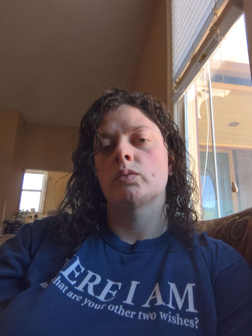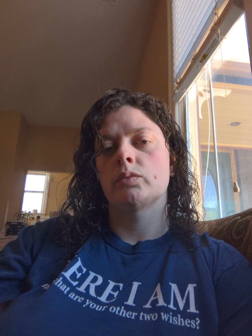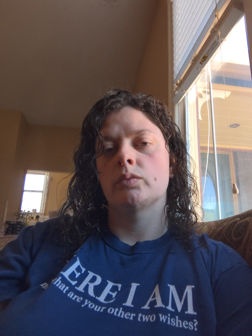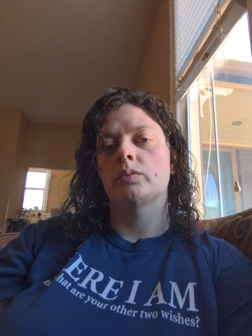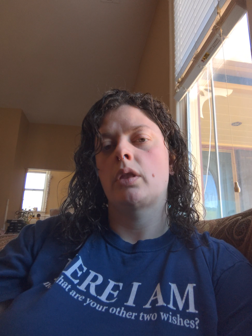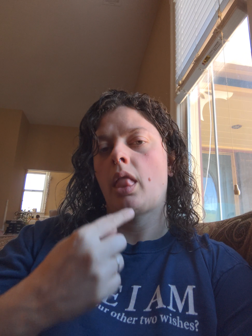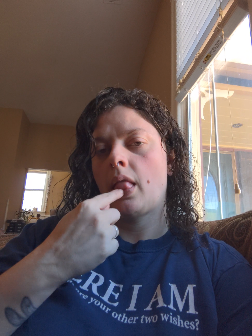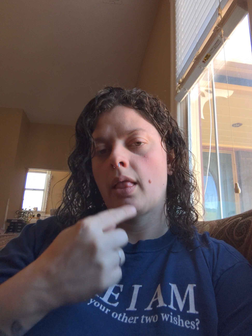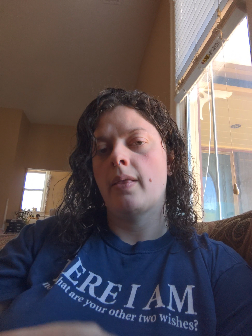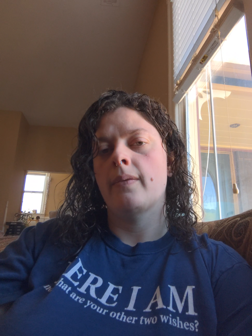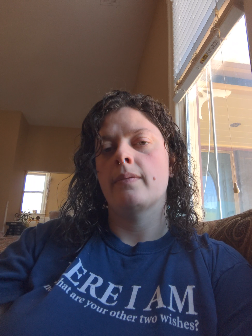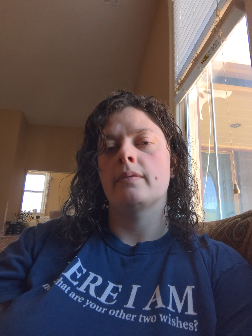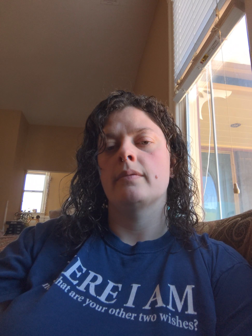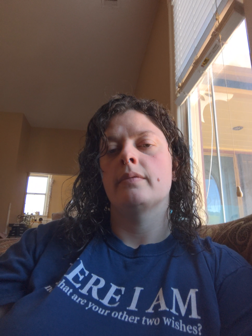tongue